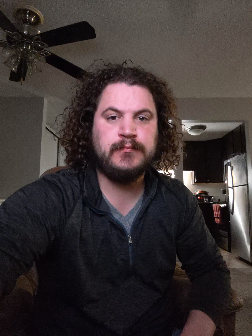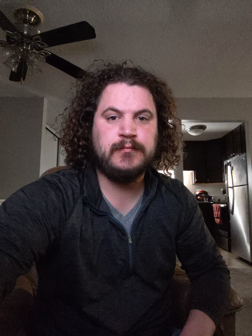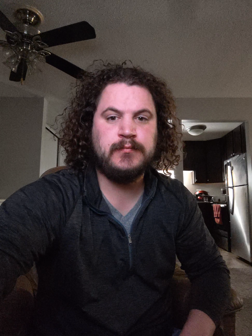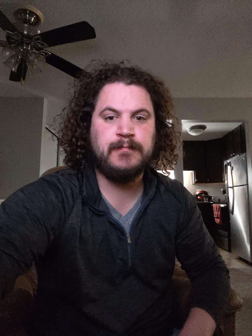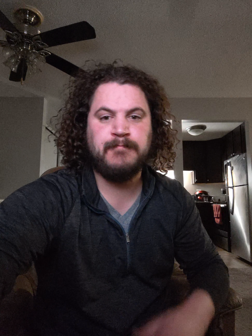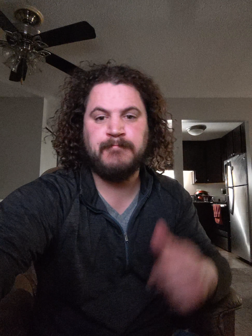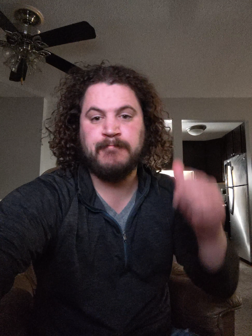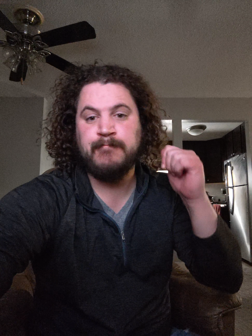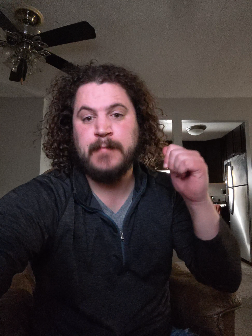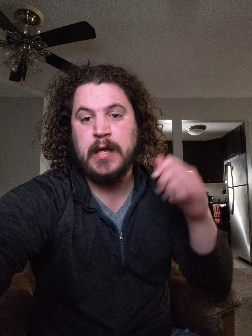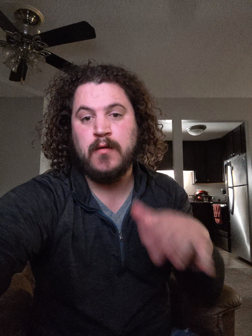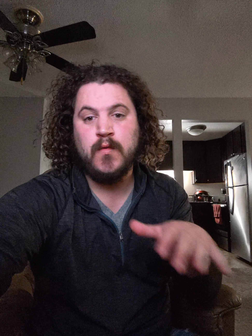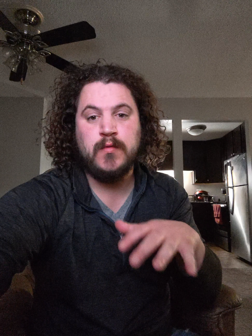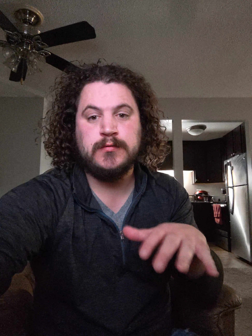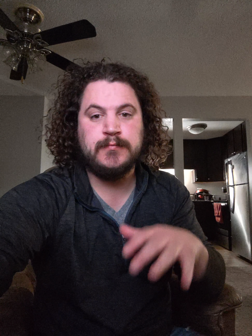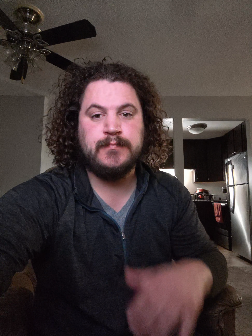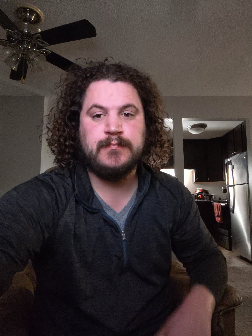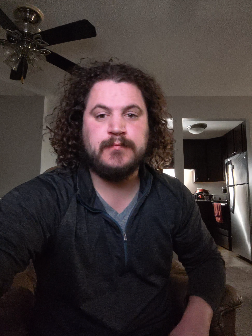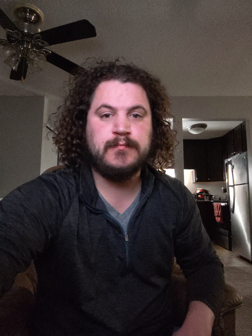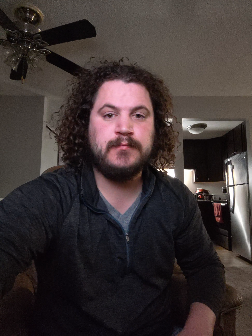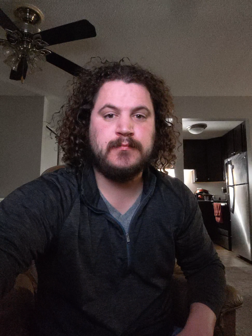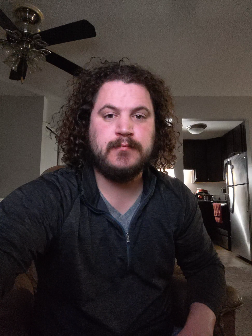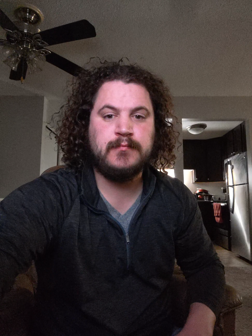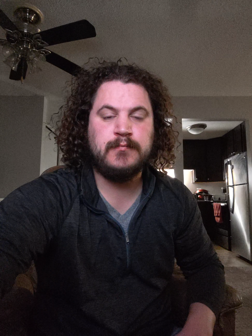backyard